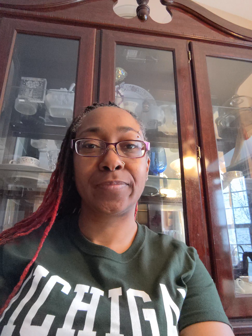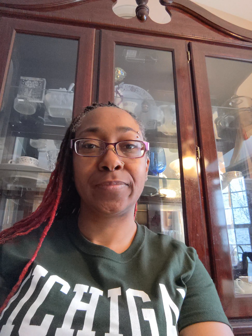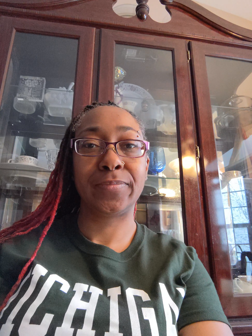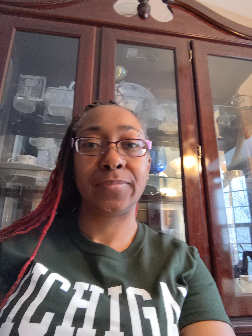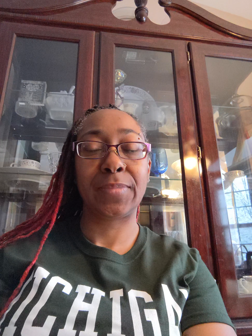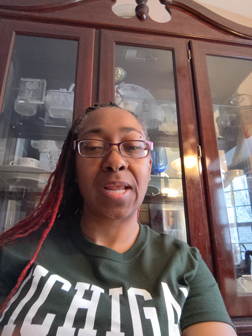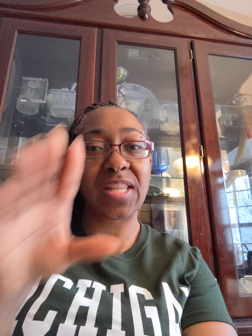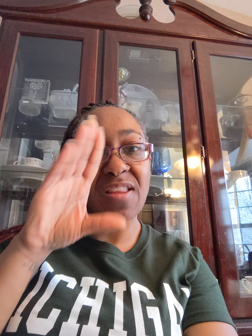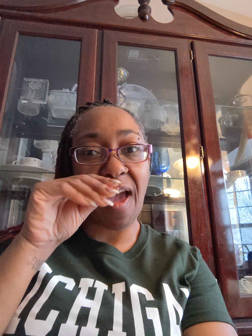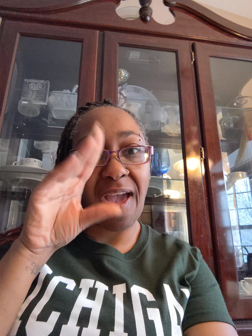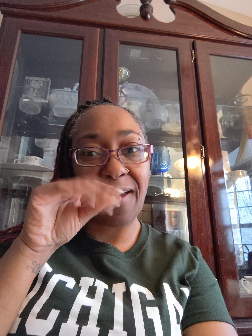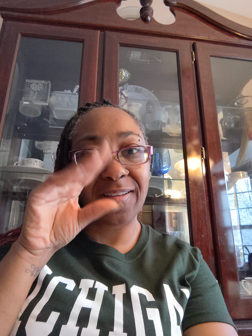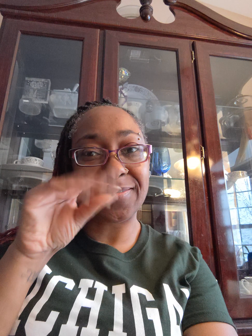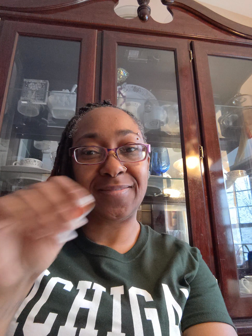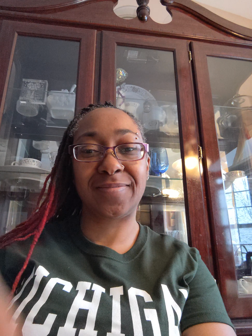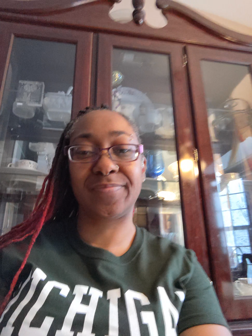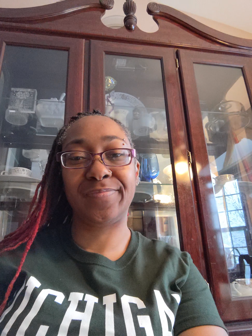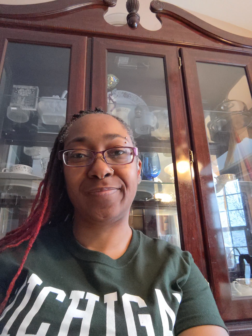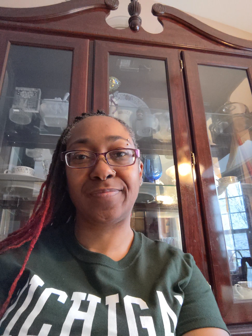duck